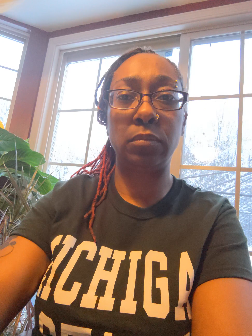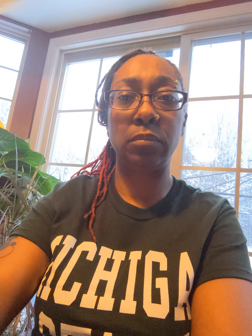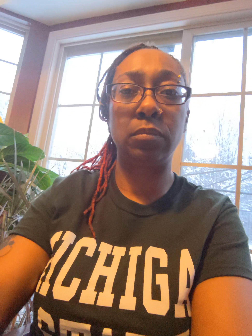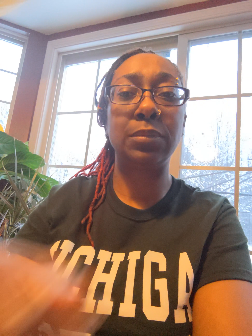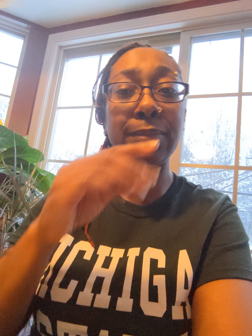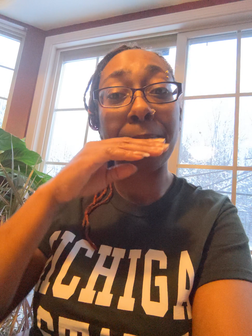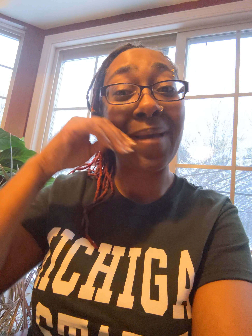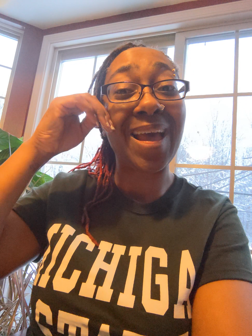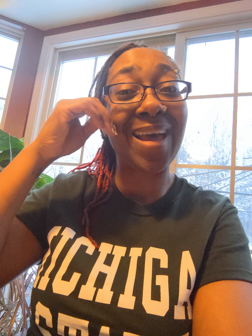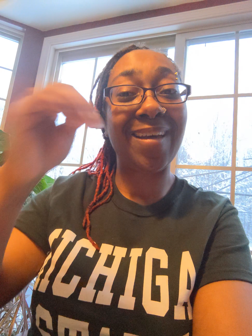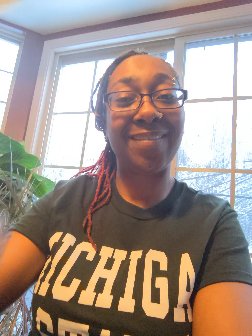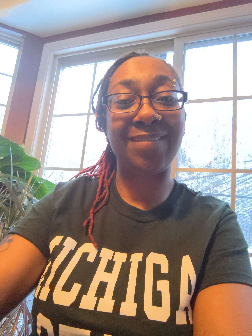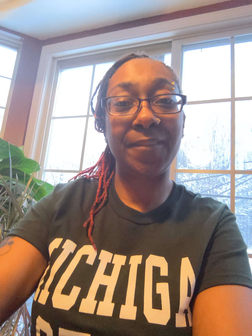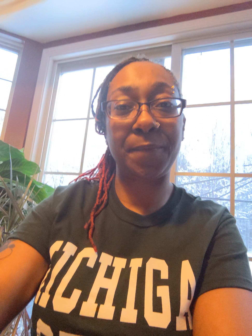smile